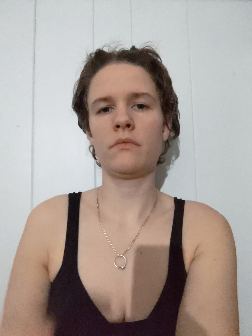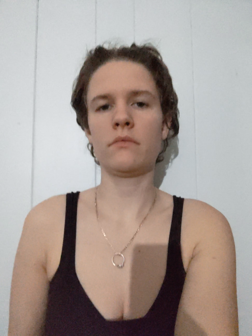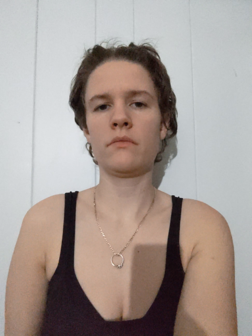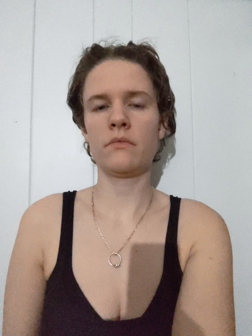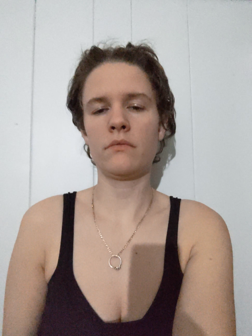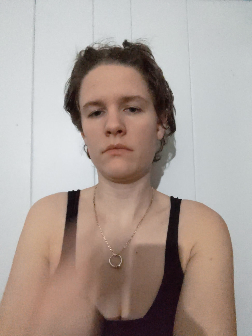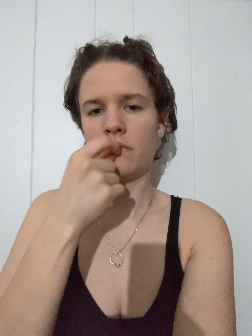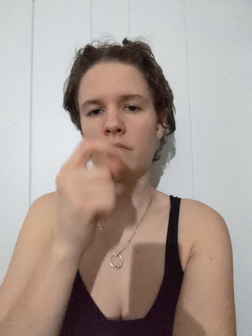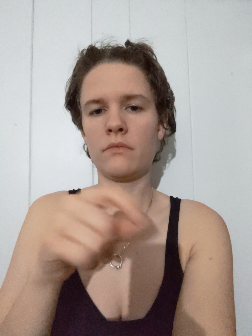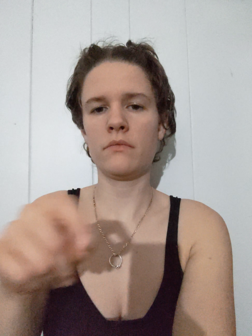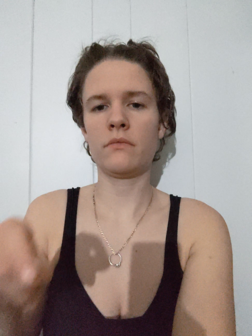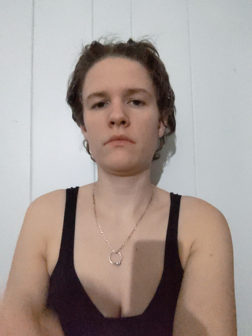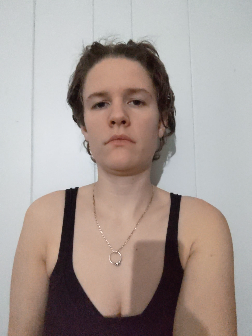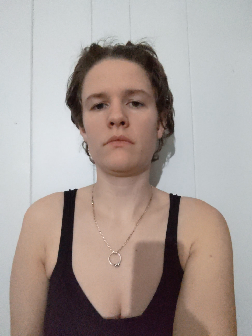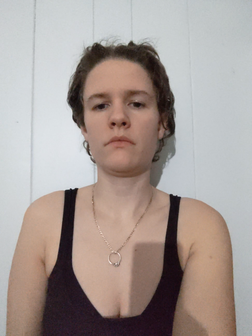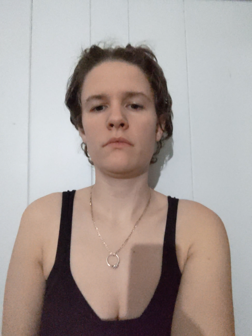pen